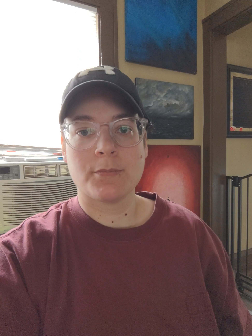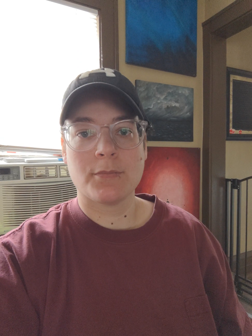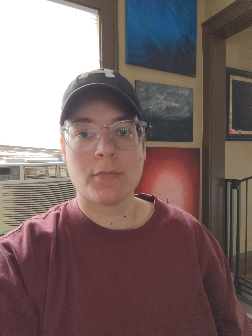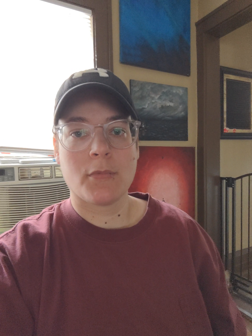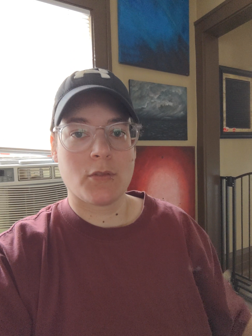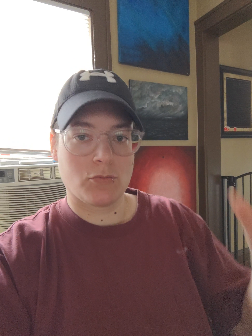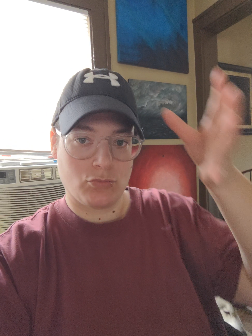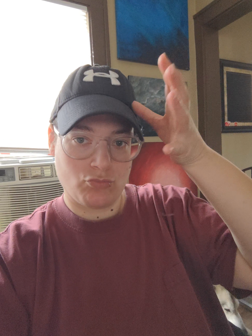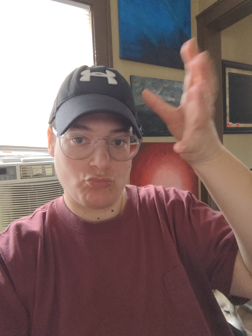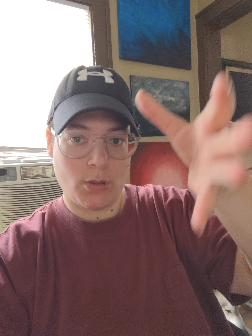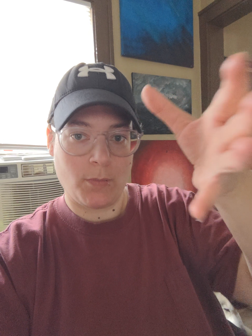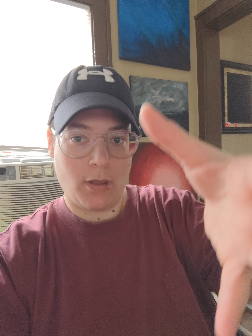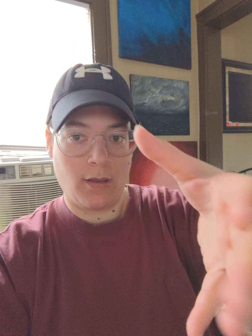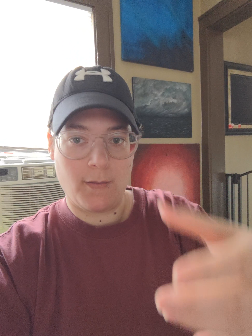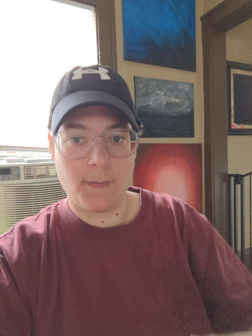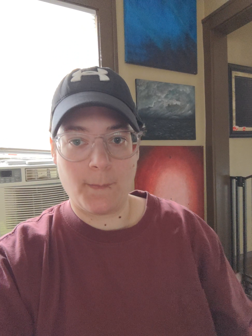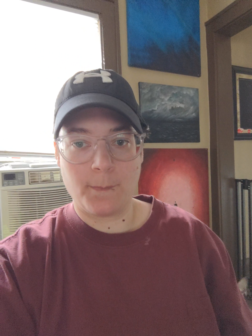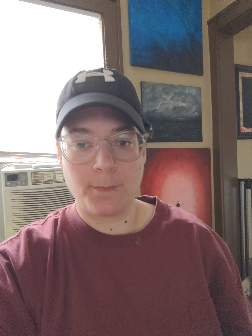grandpa